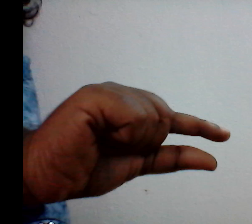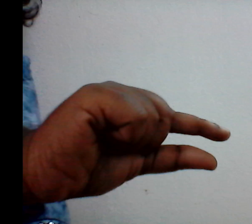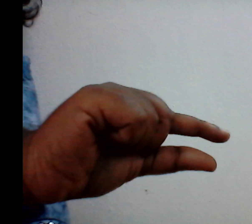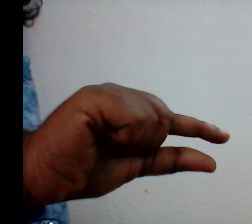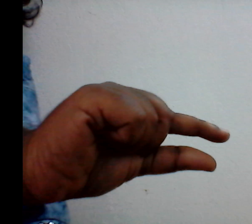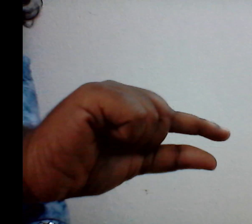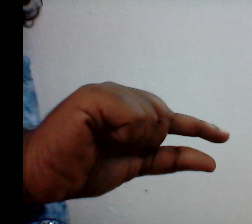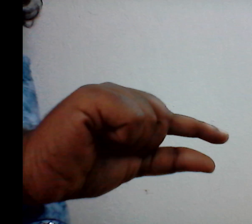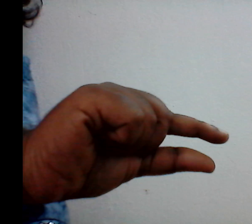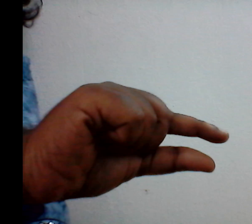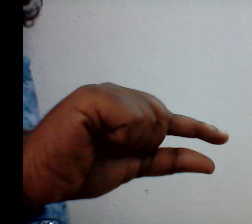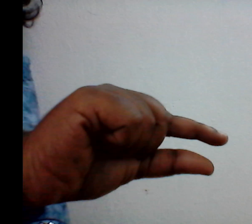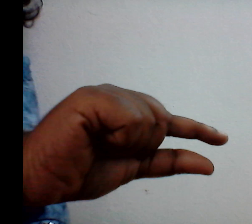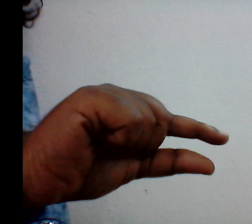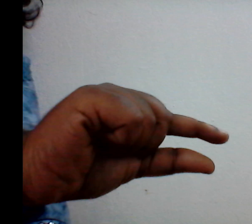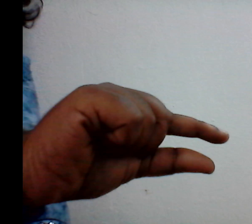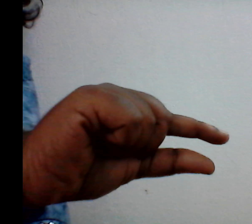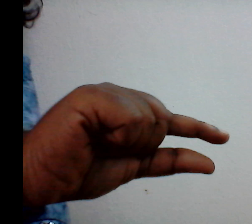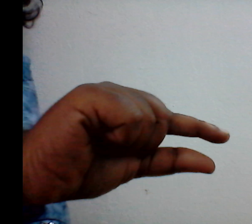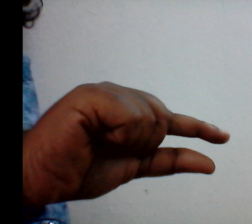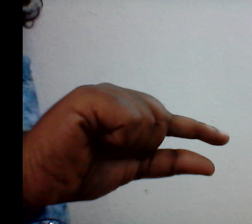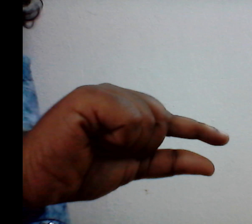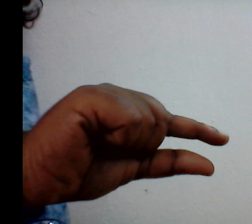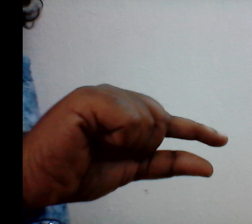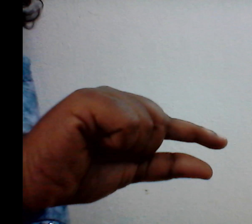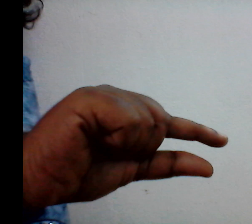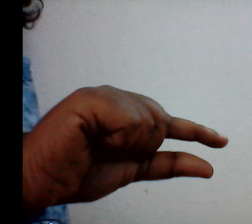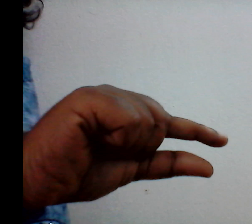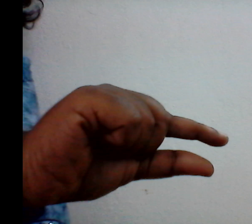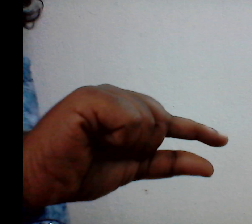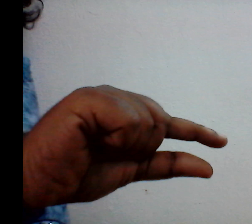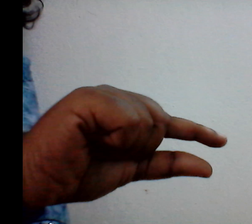ഉ